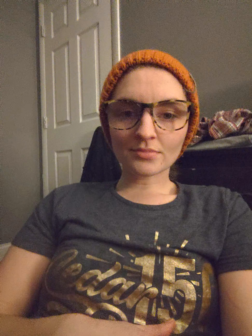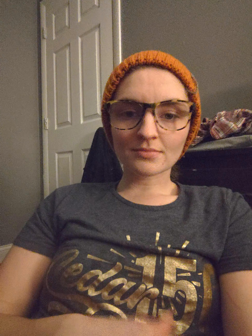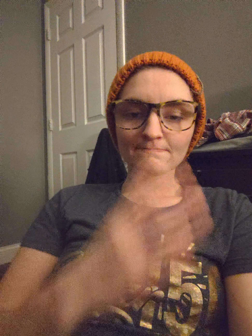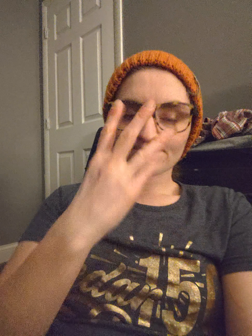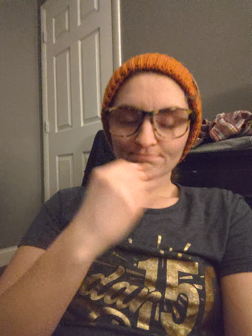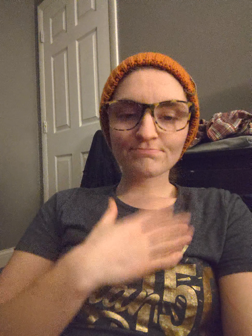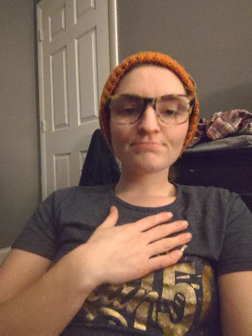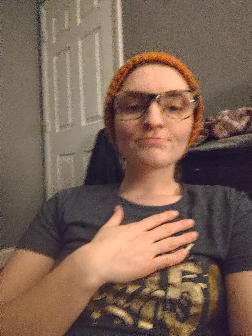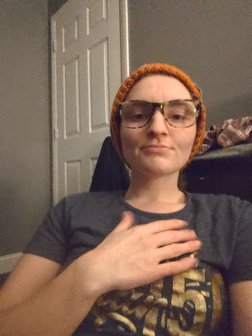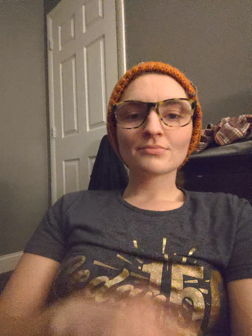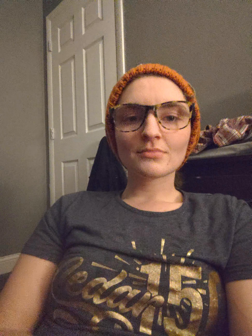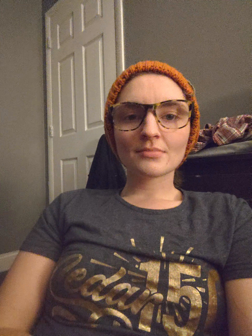nap